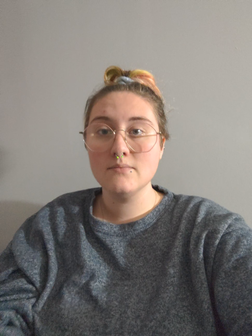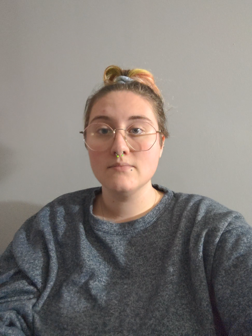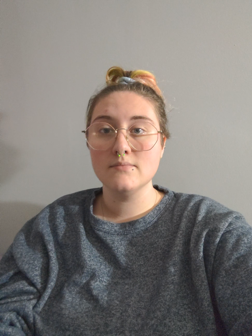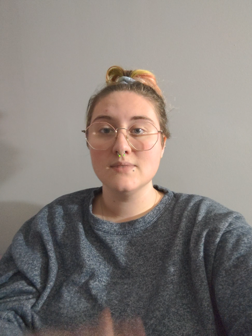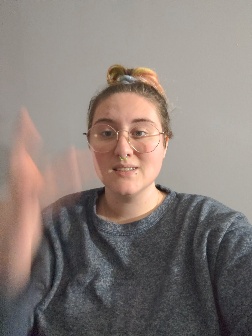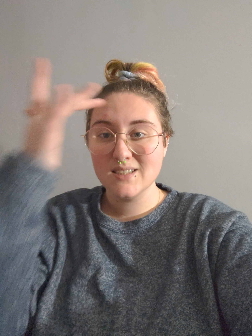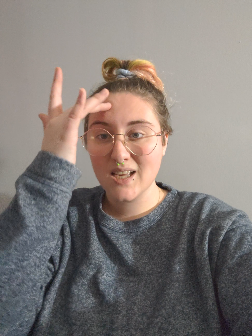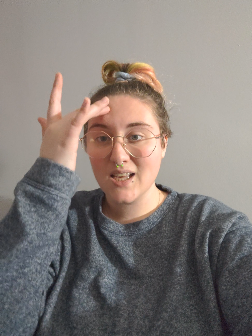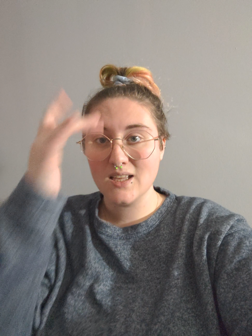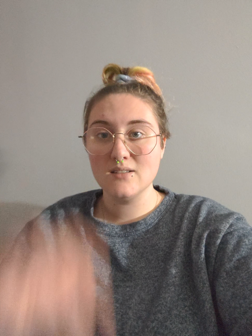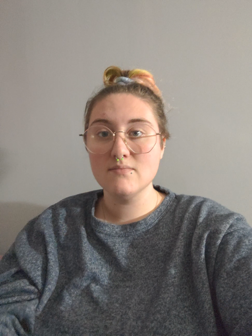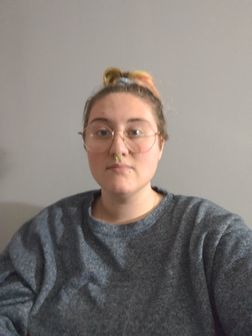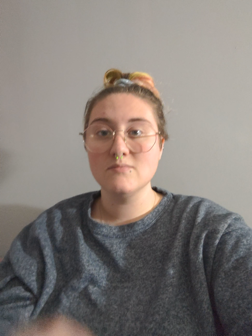sick